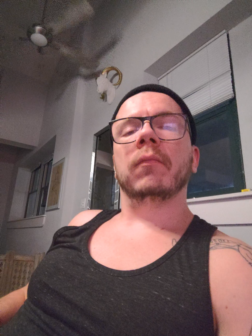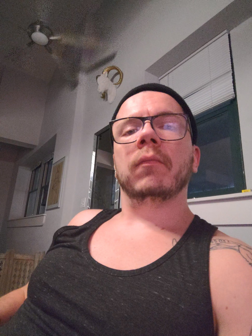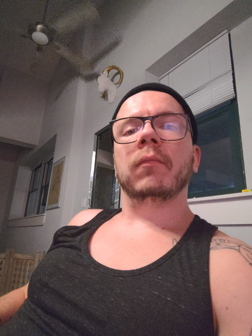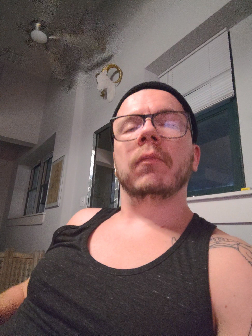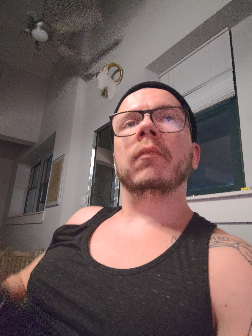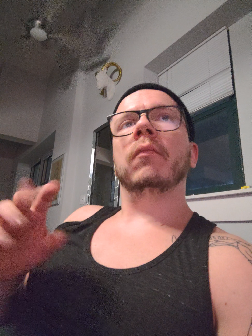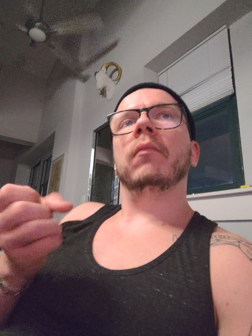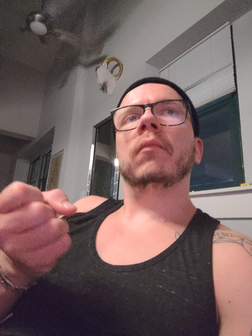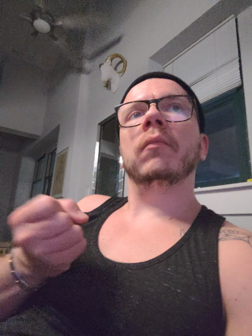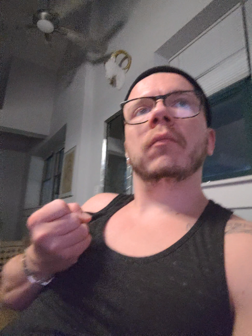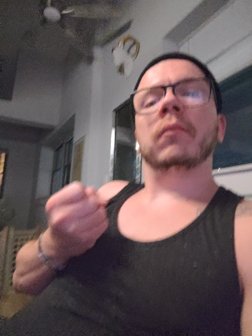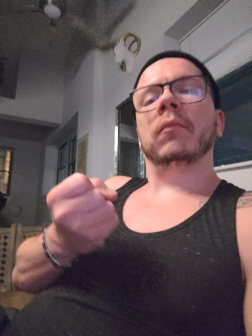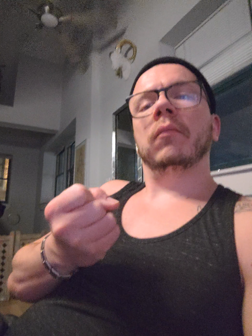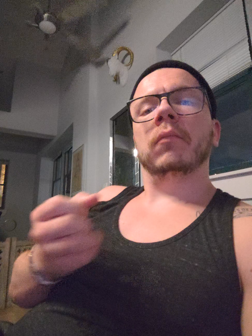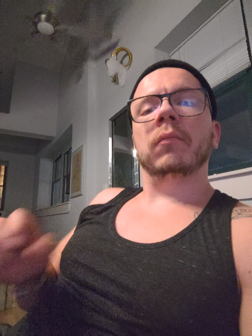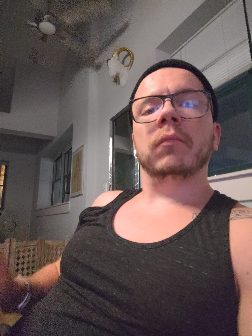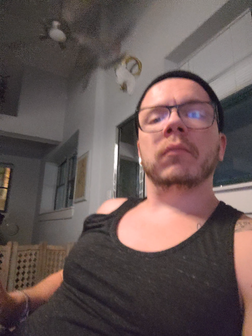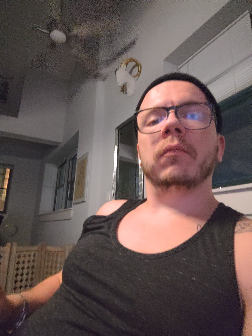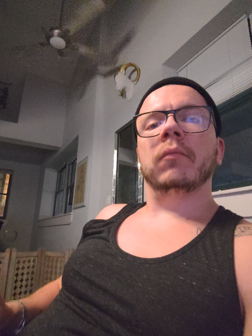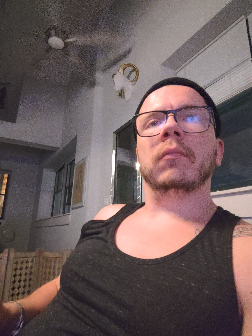drawer